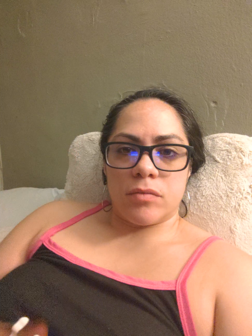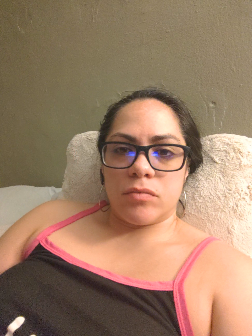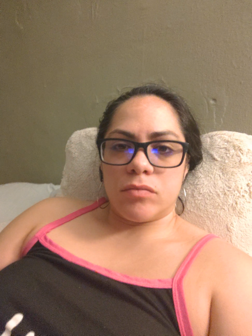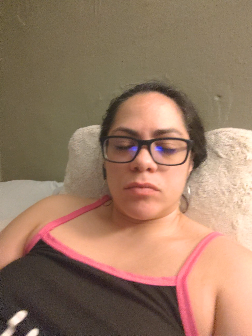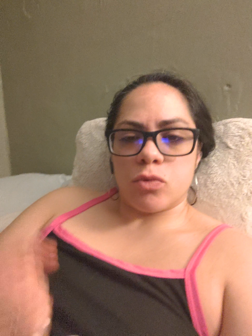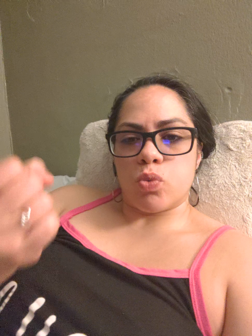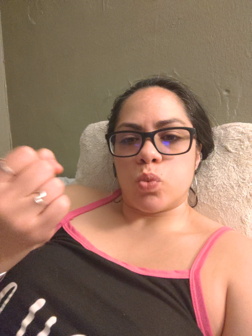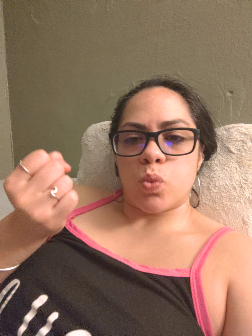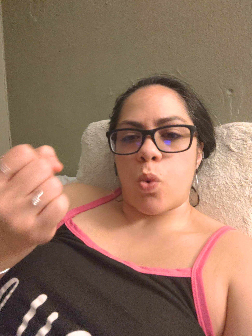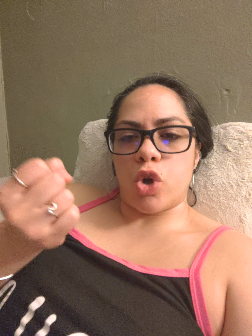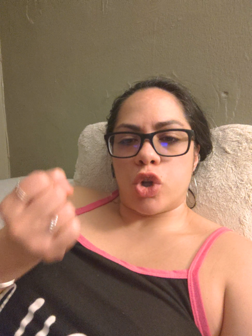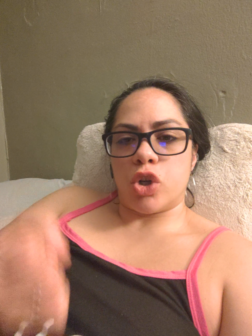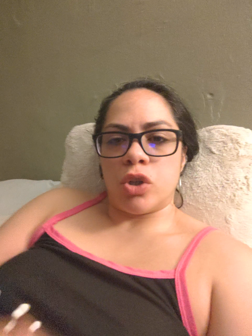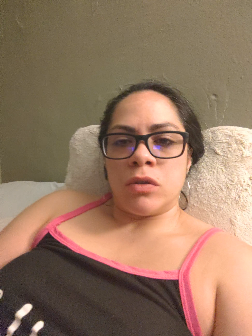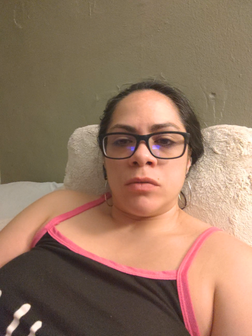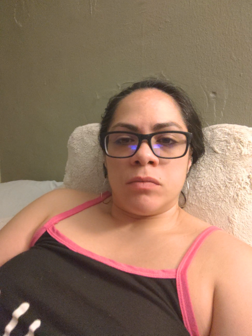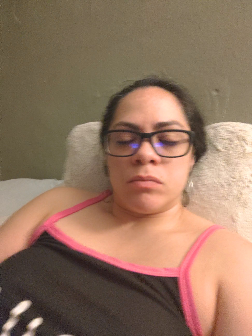drawer